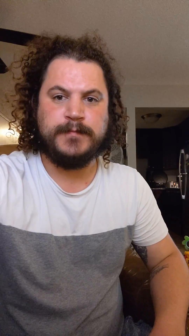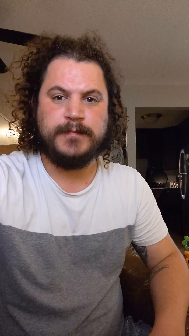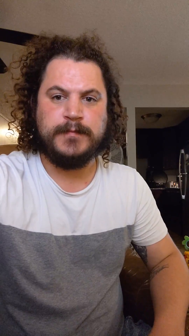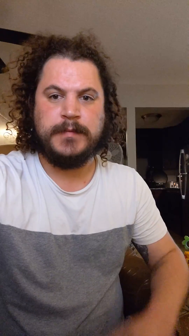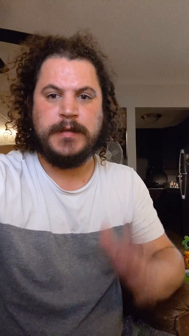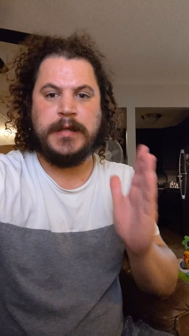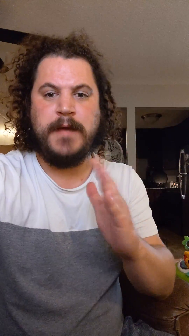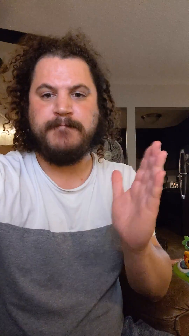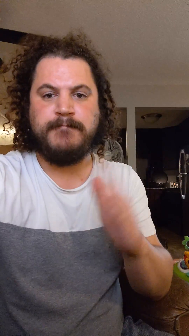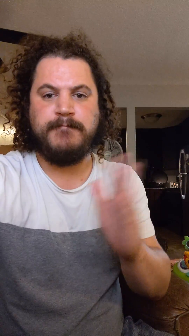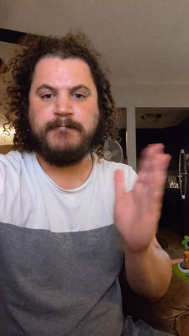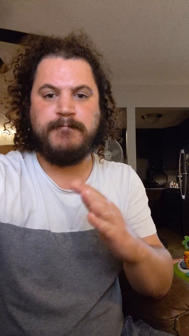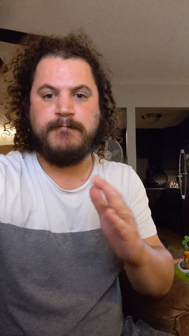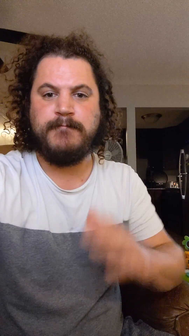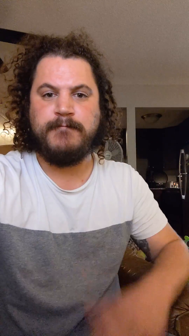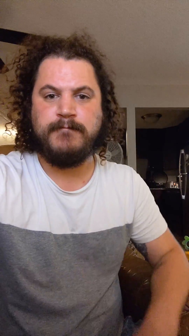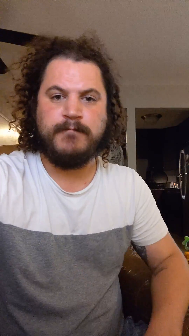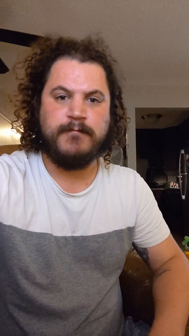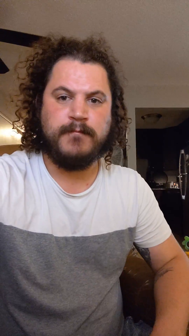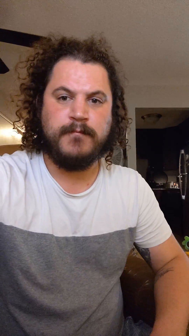clap